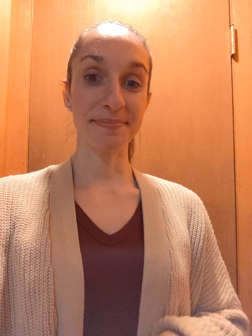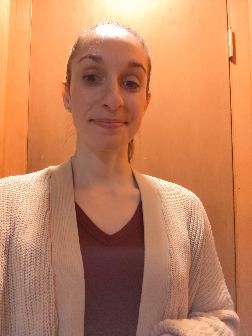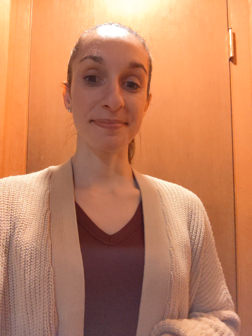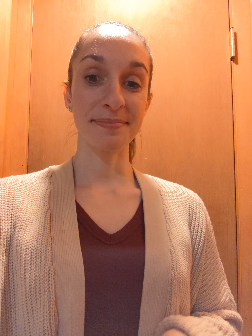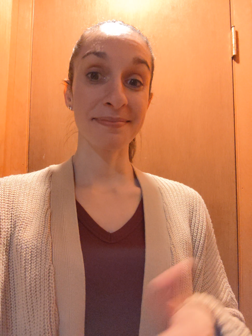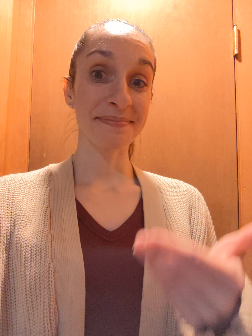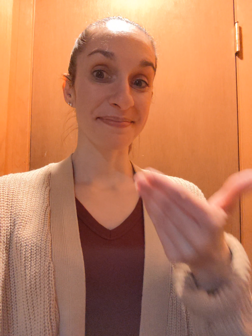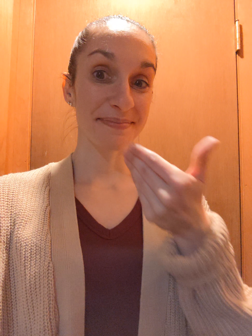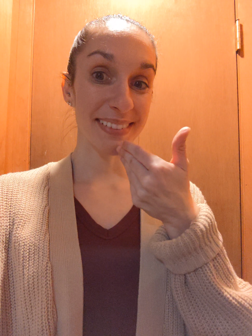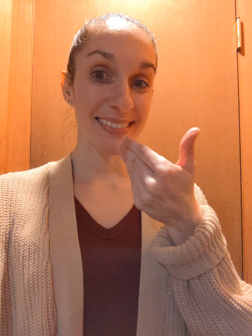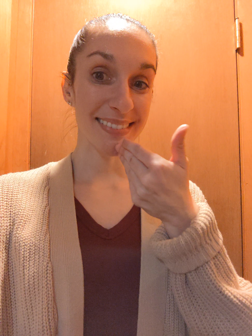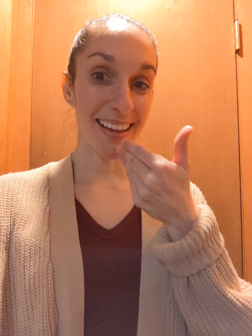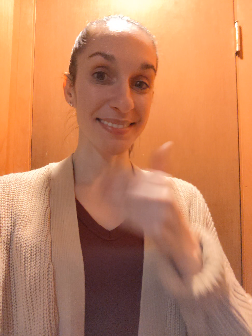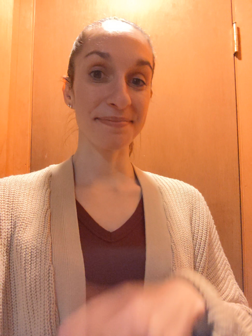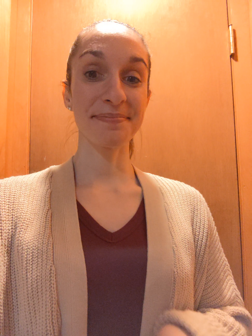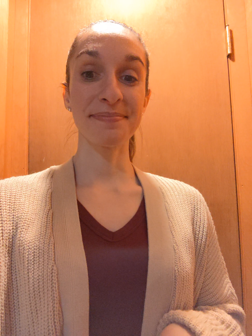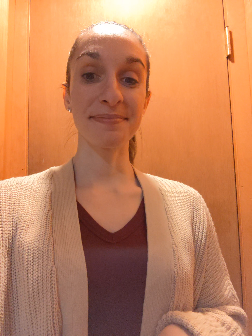pizza